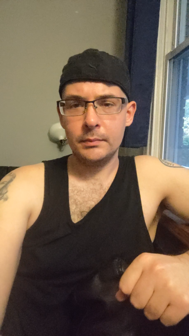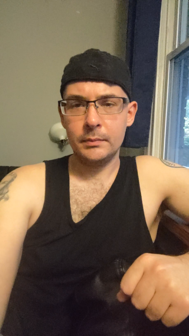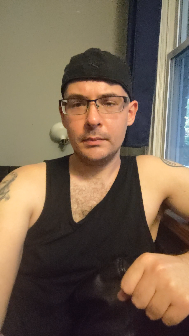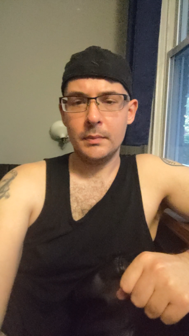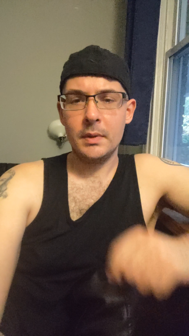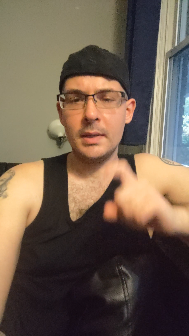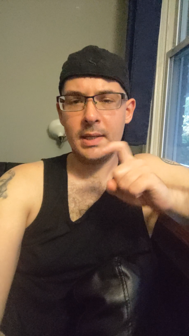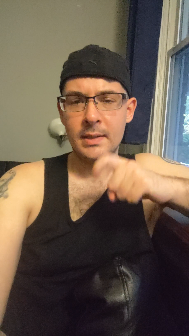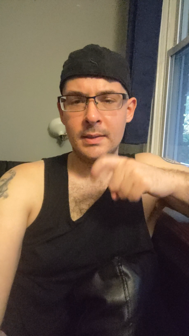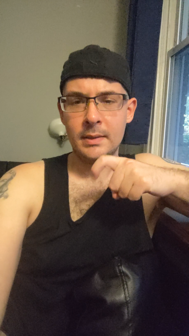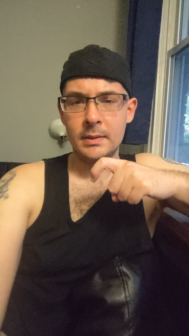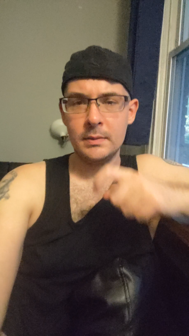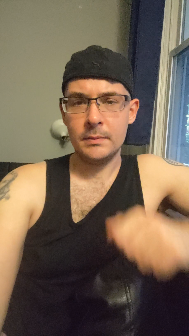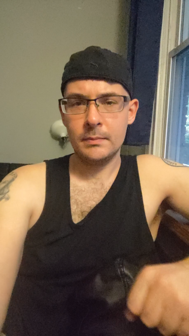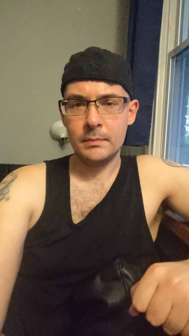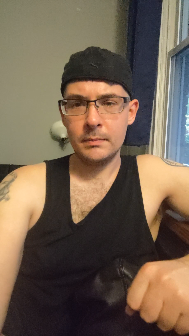need